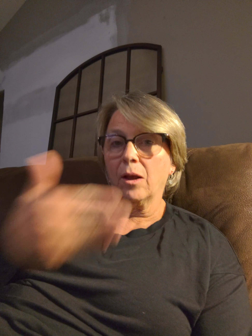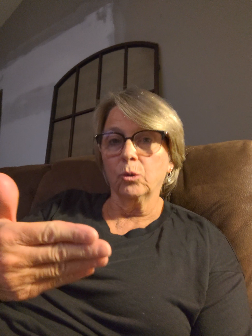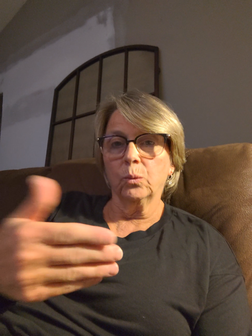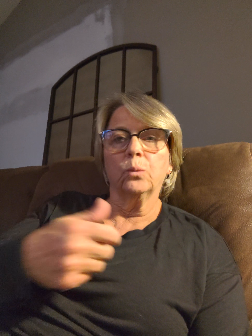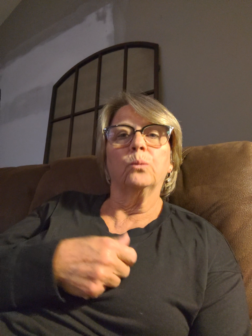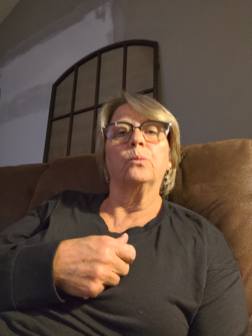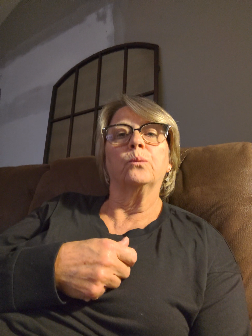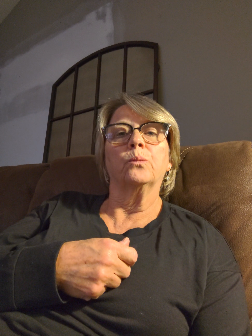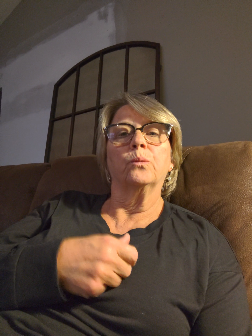thank you